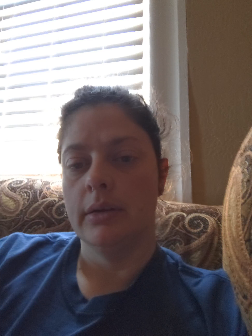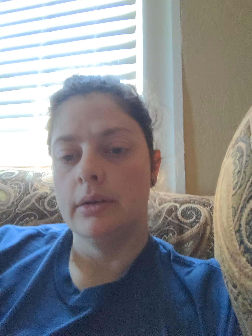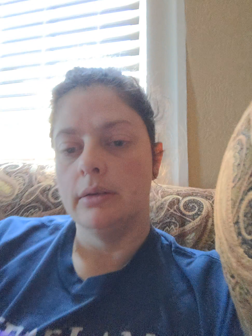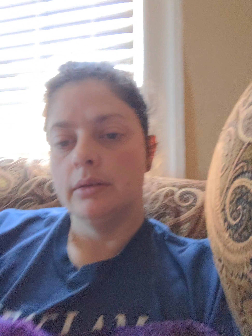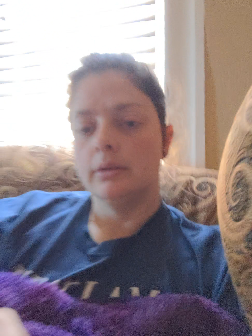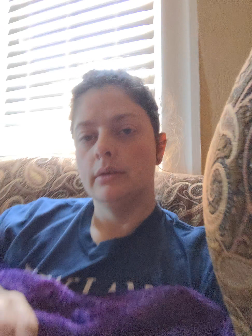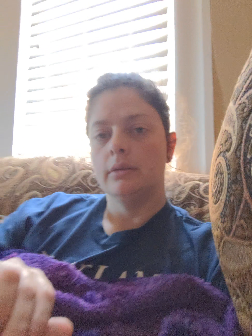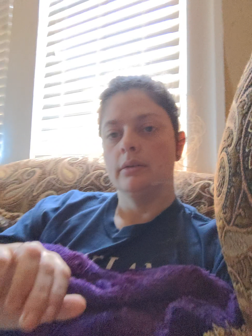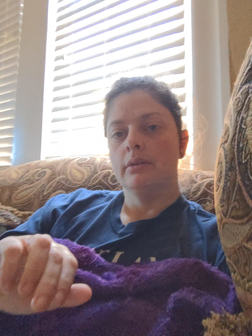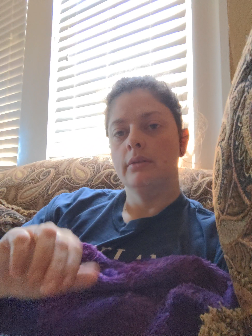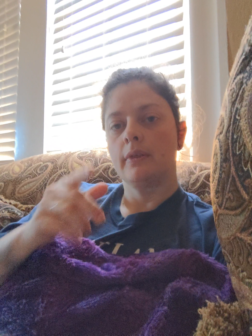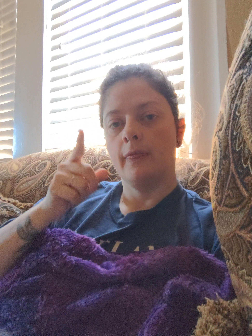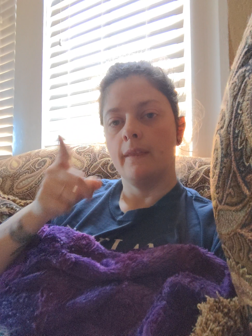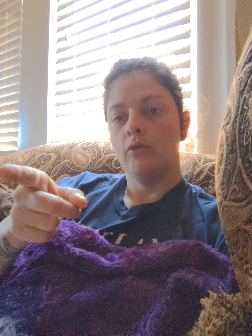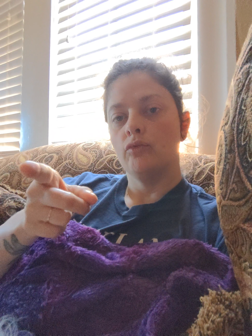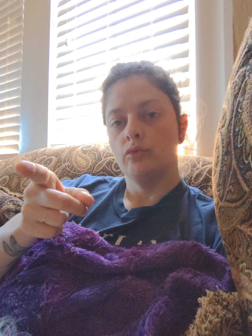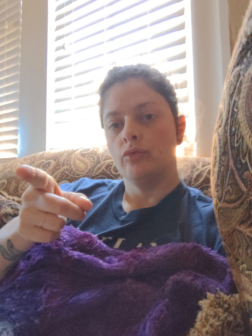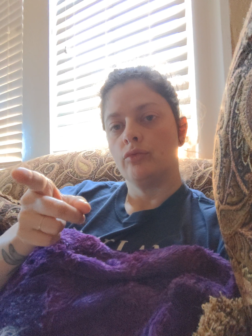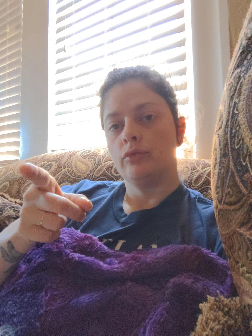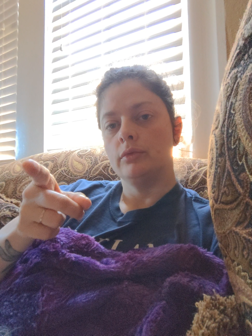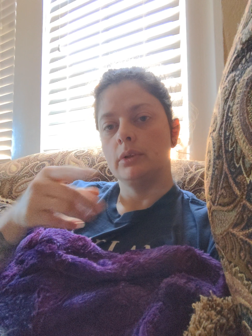there